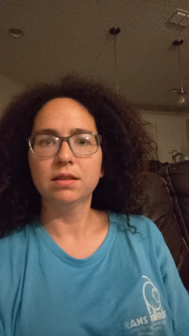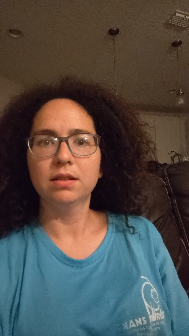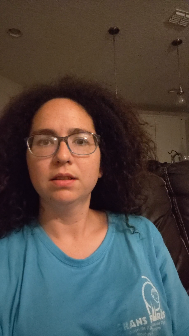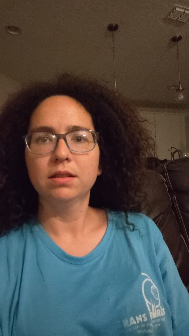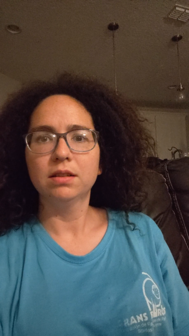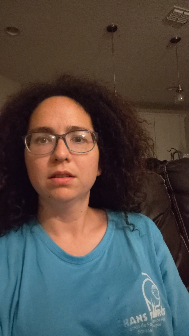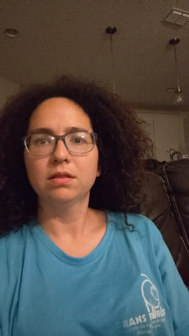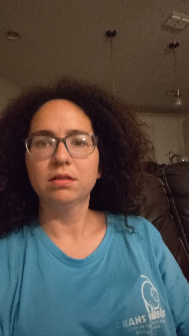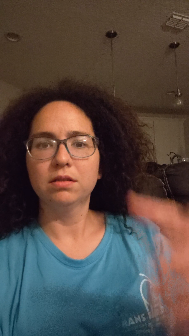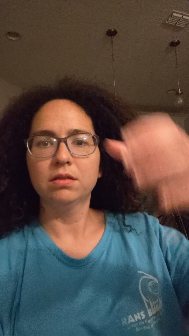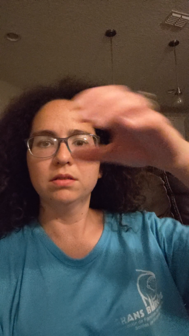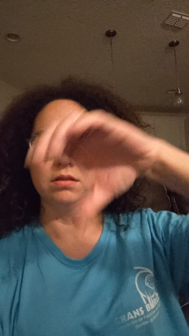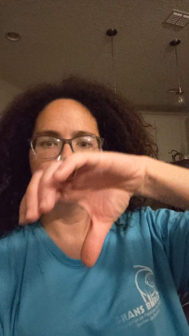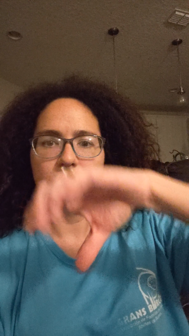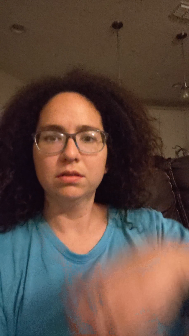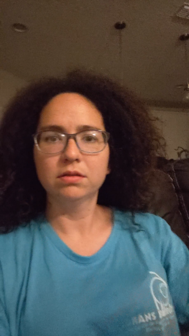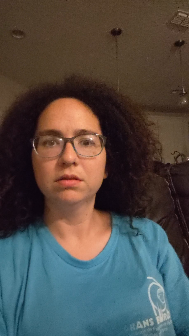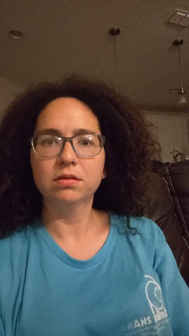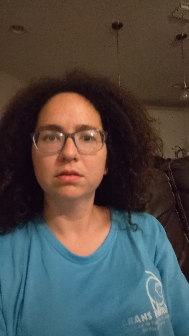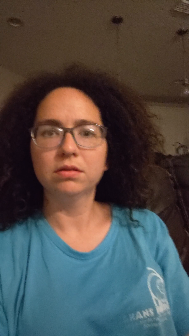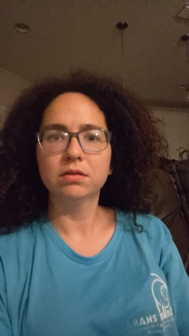pour